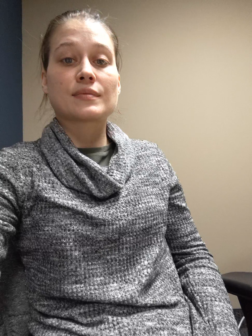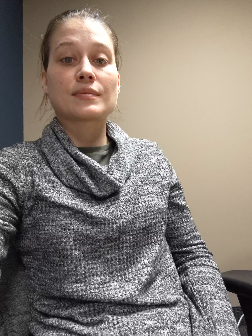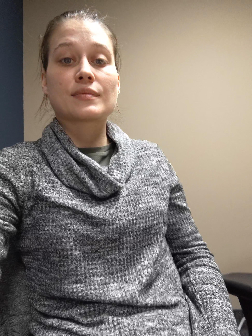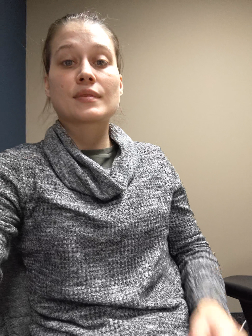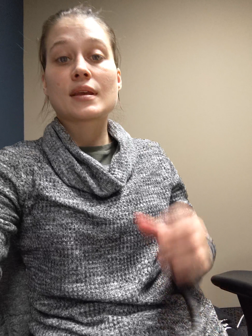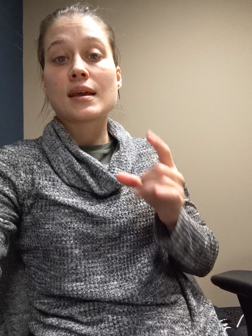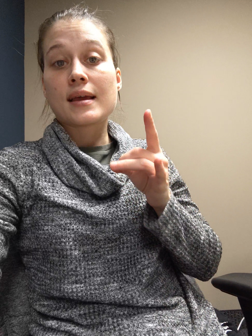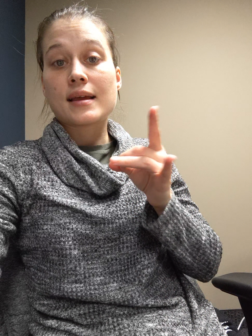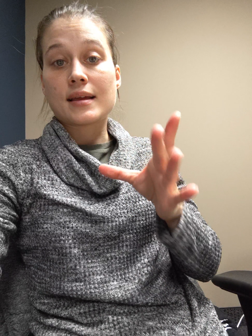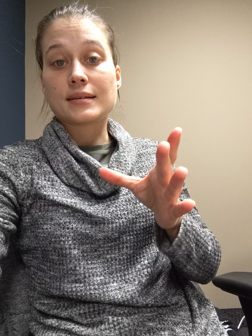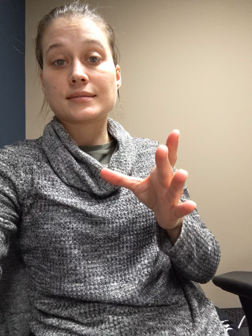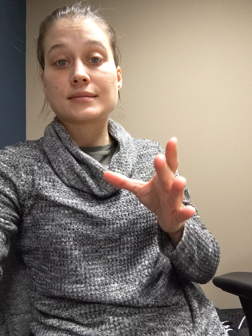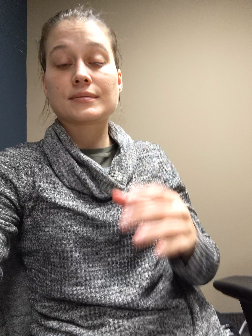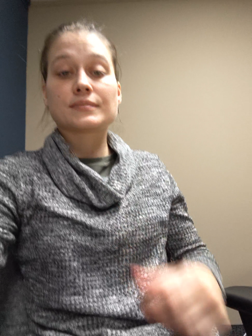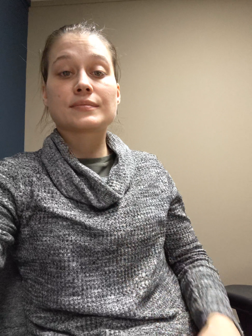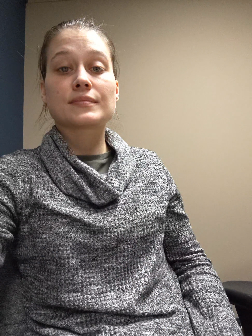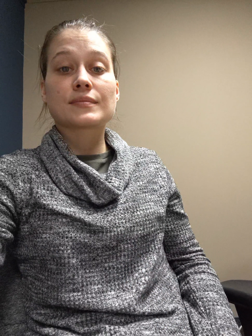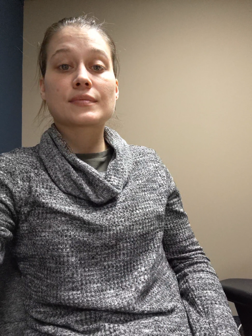hate